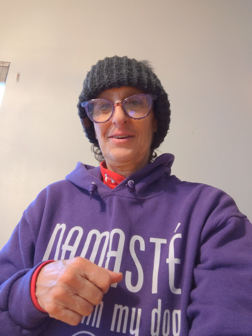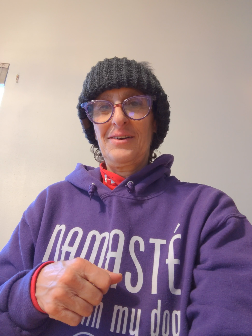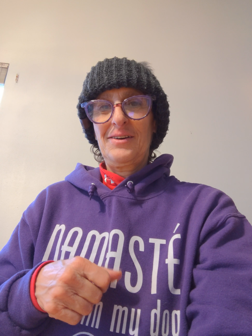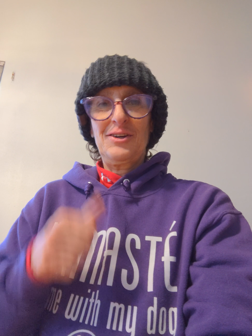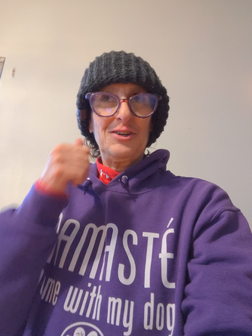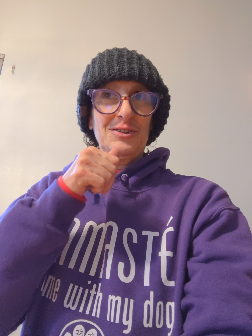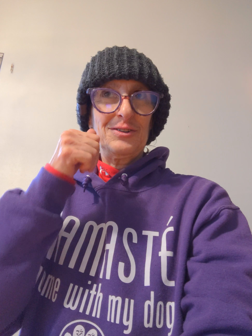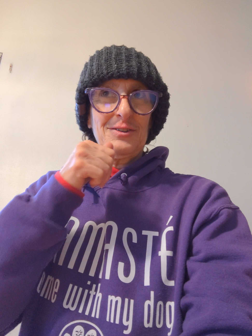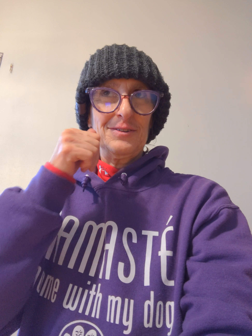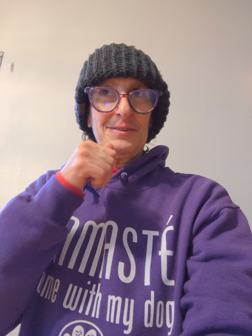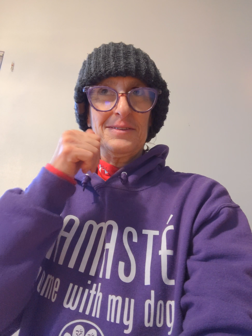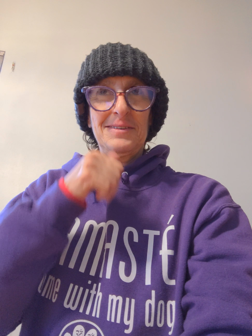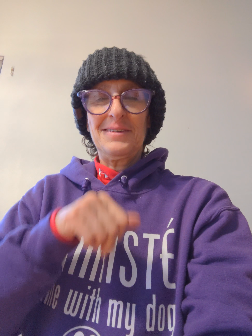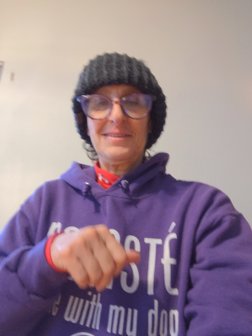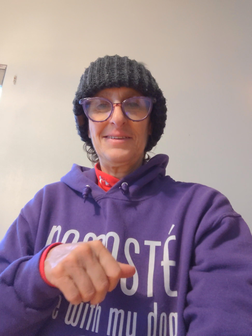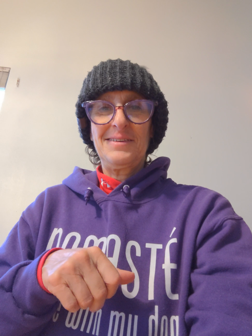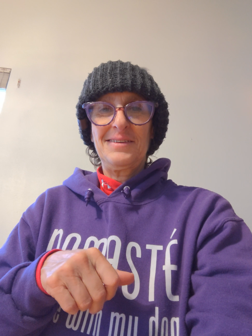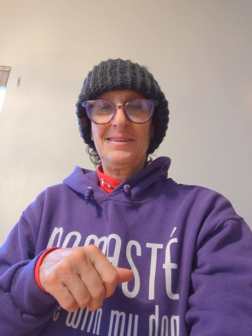girl